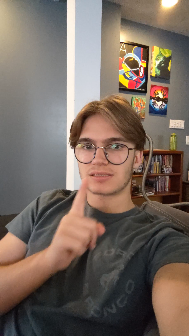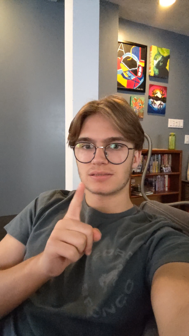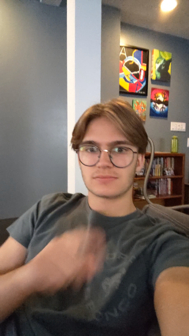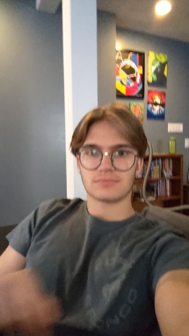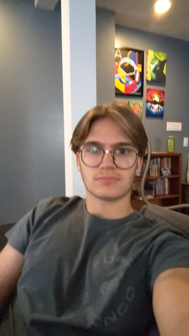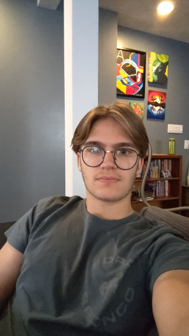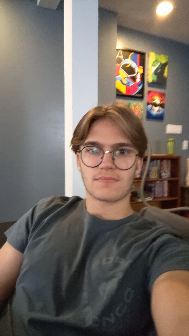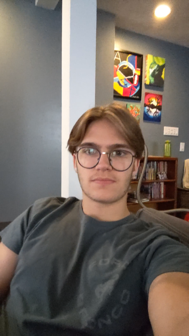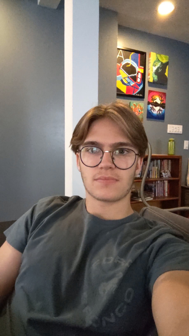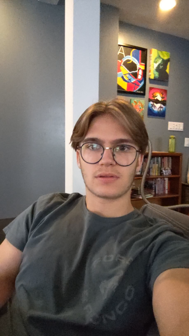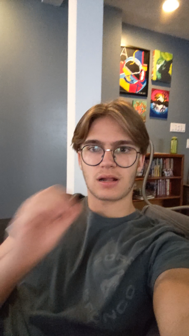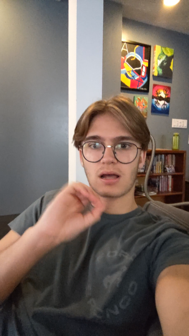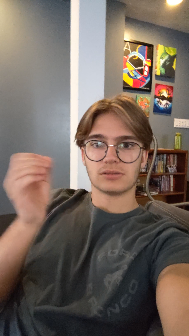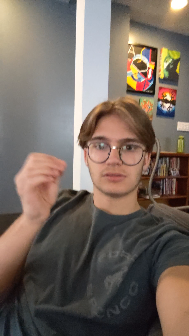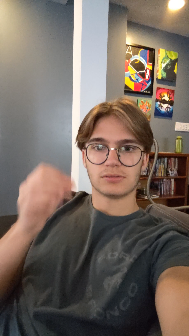none